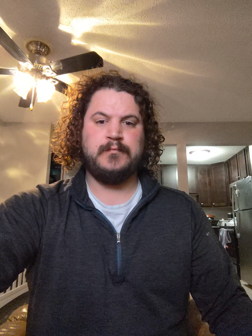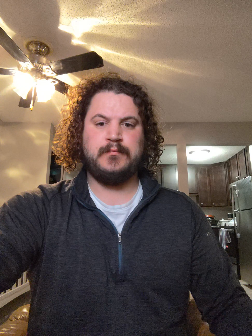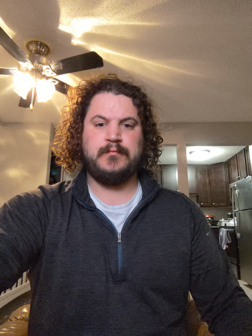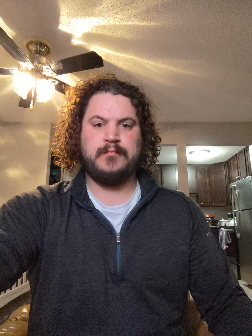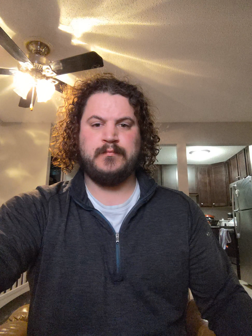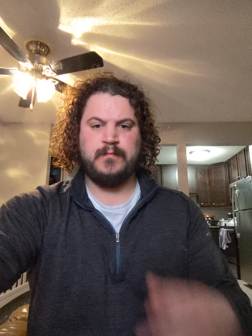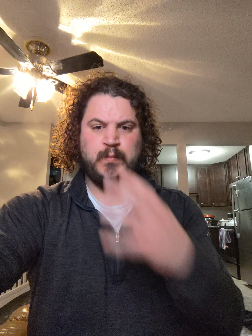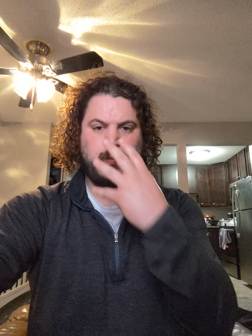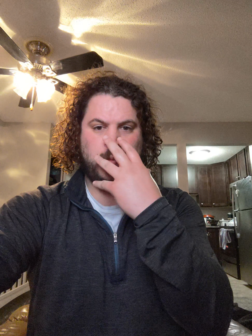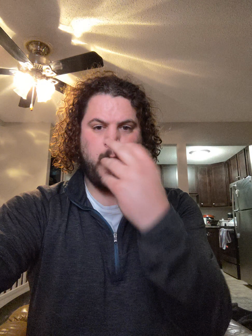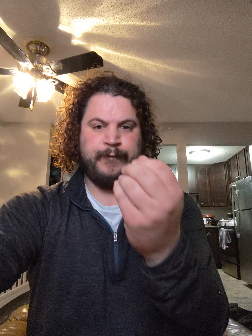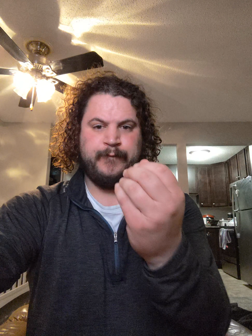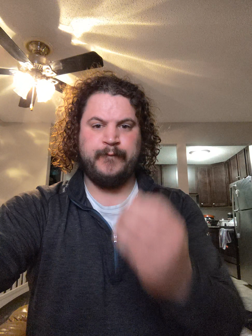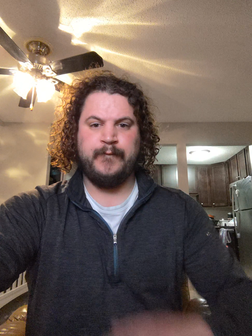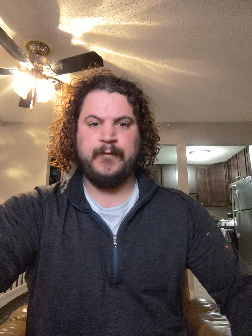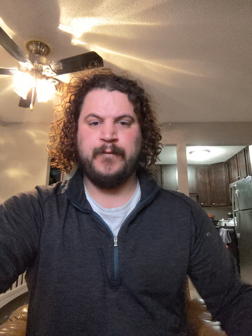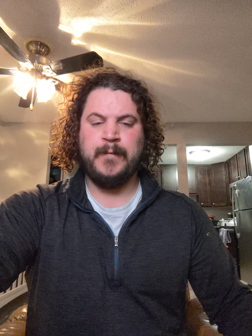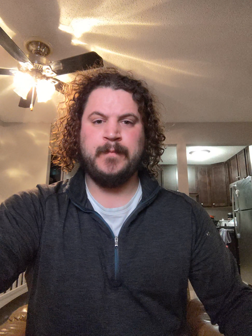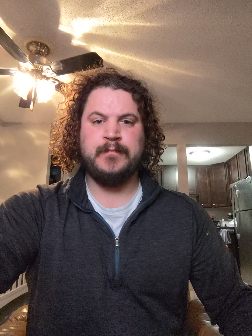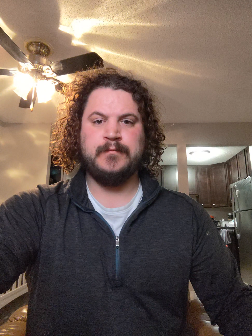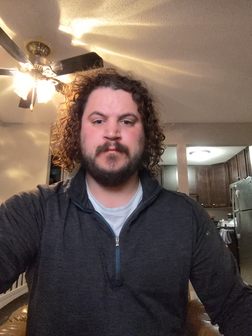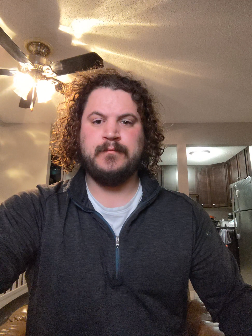wolf